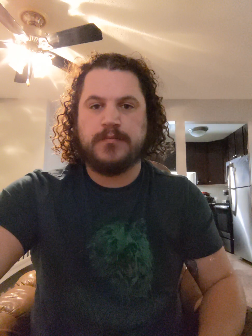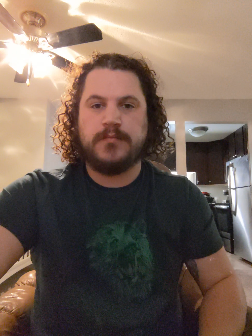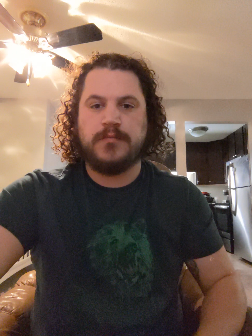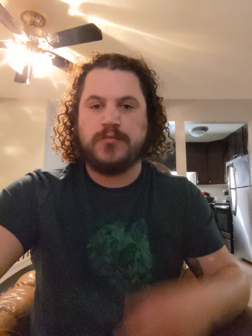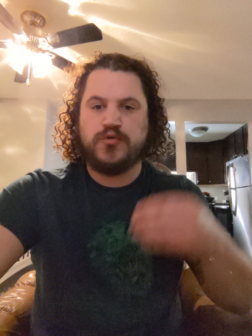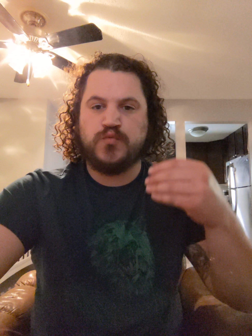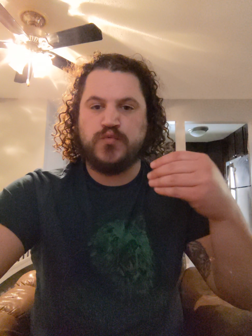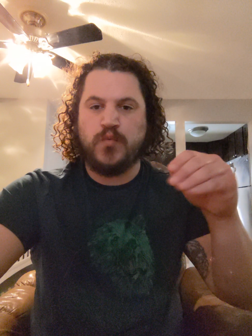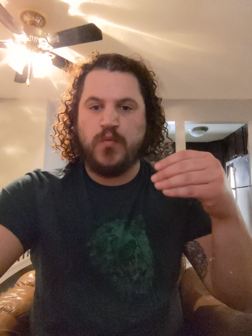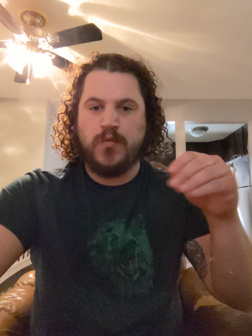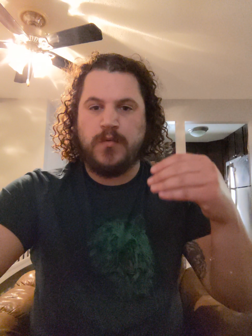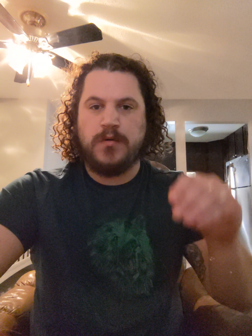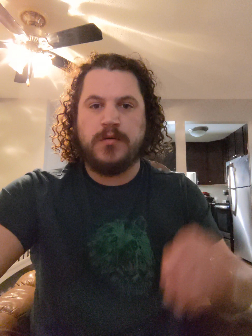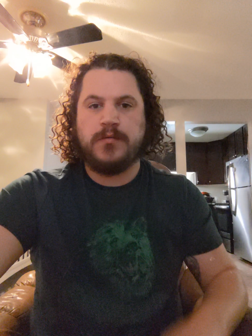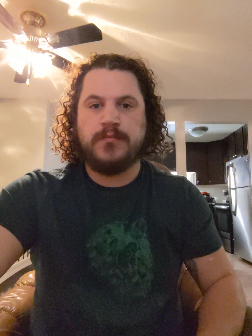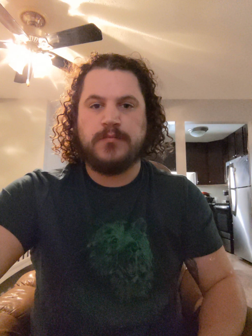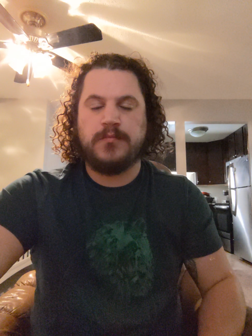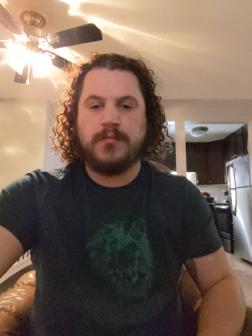store